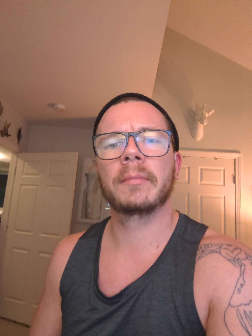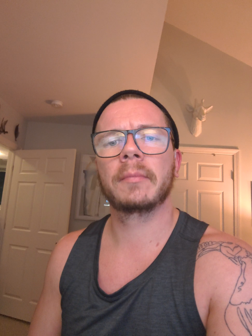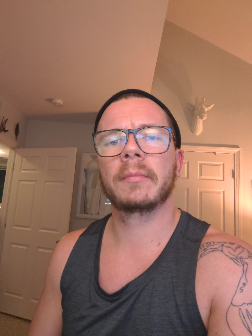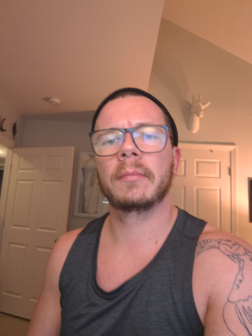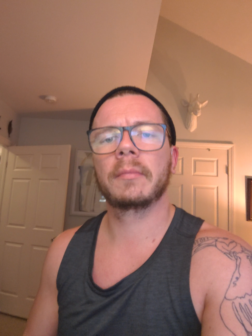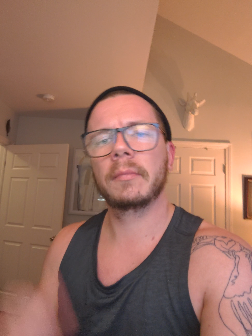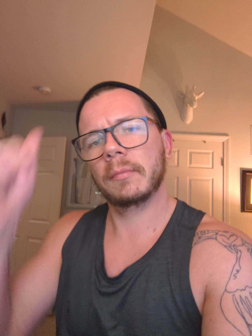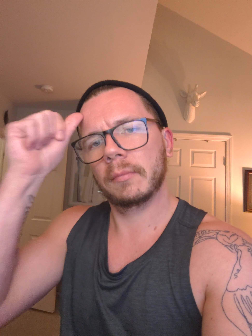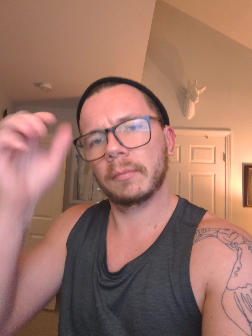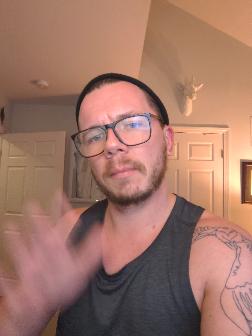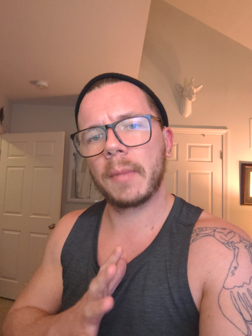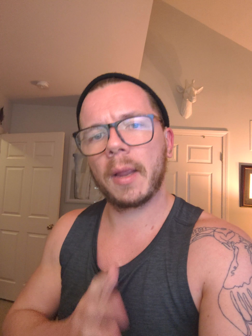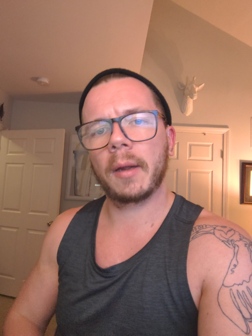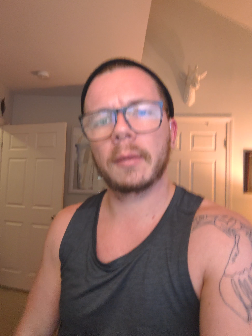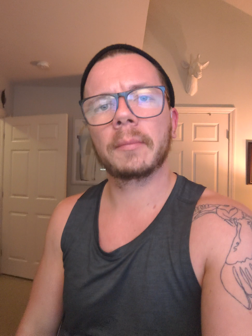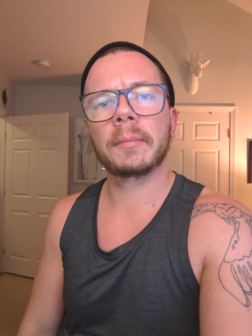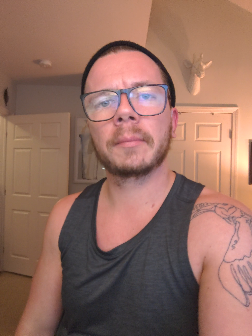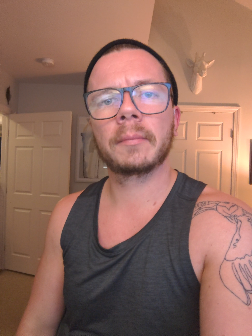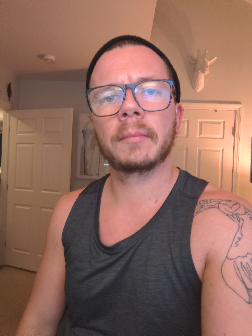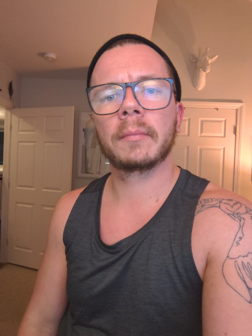man